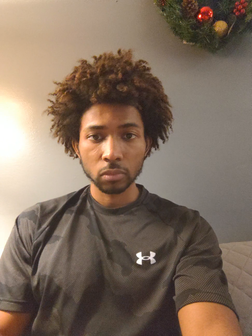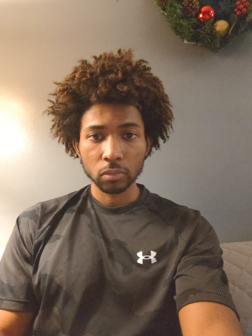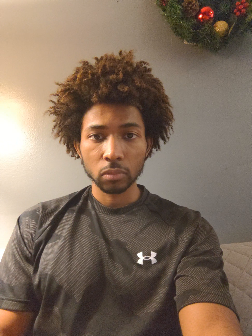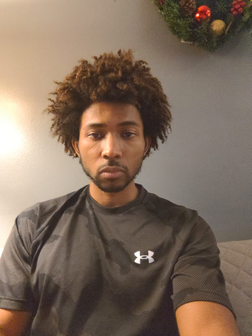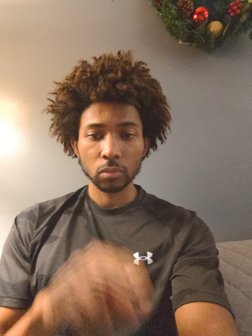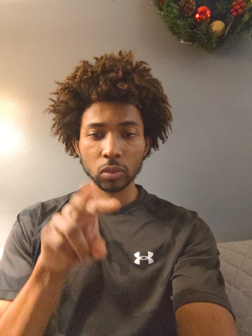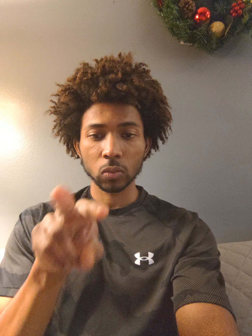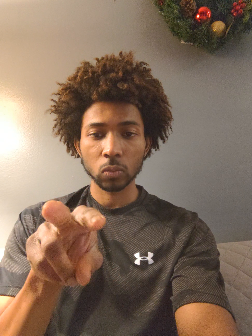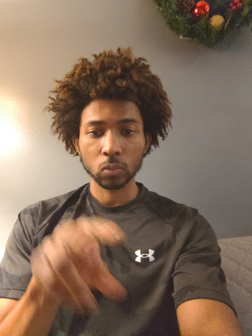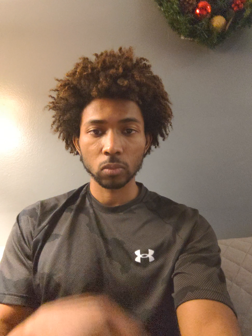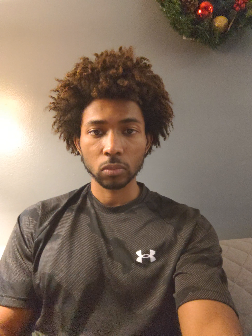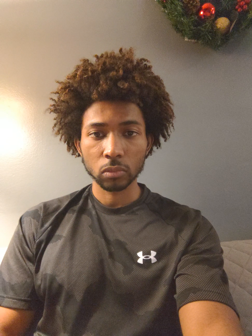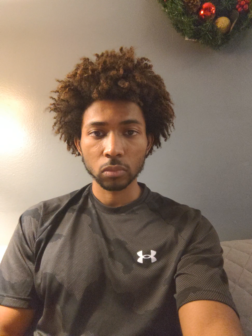look